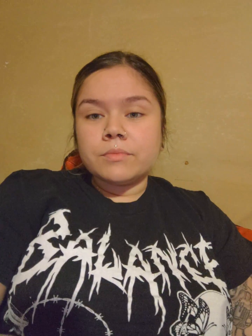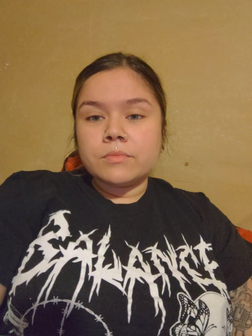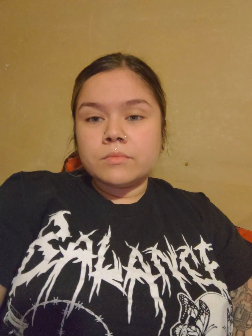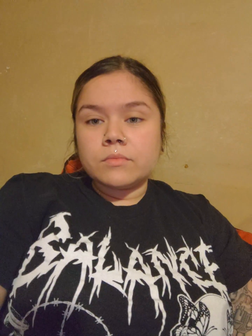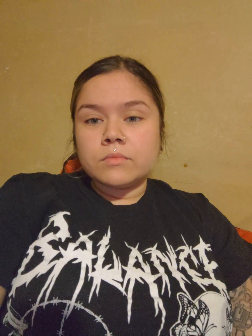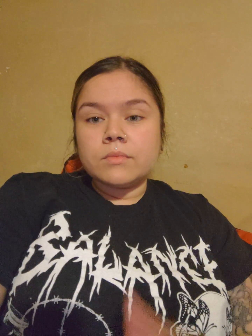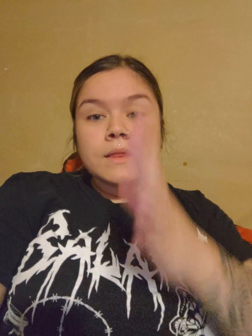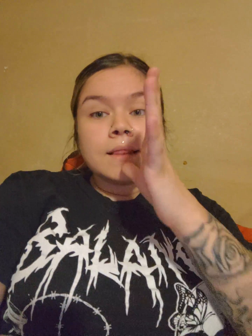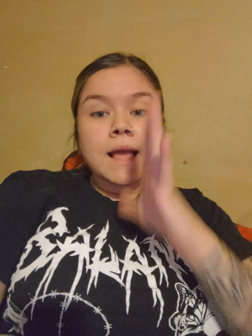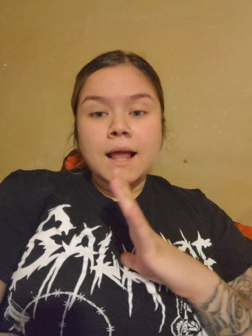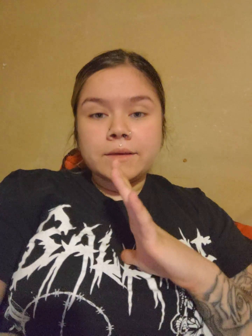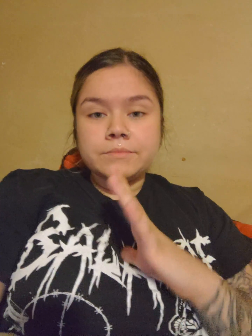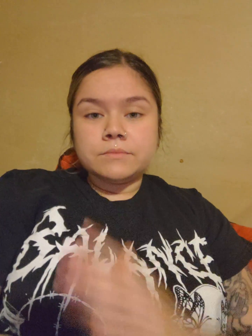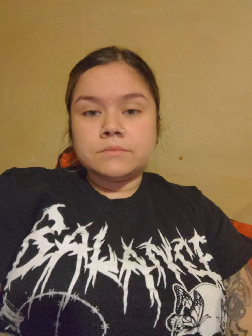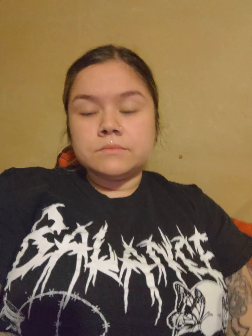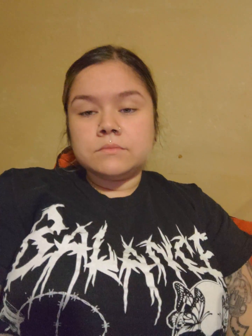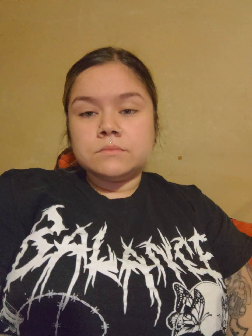lady